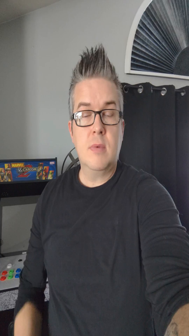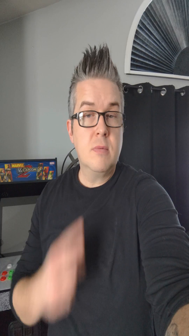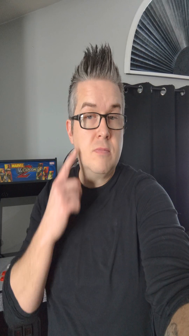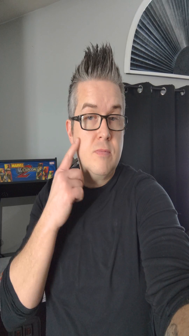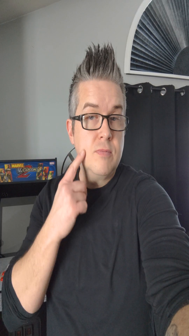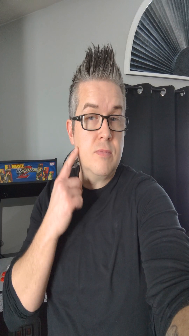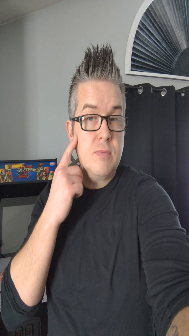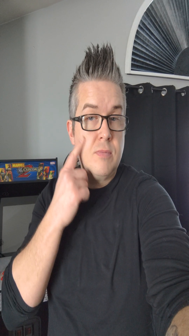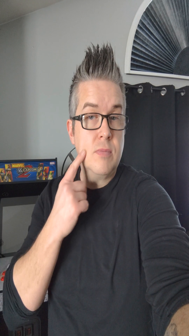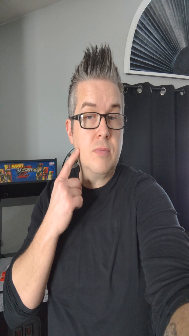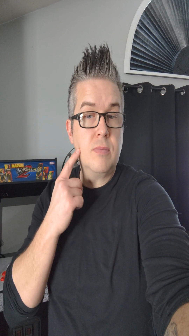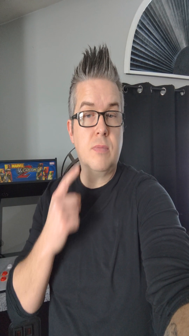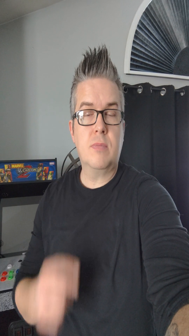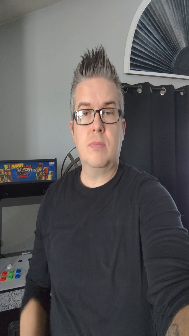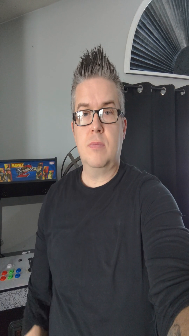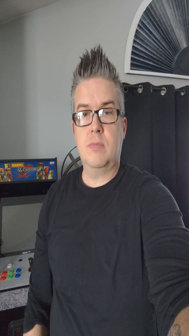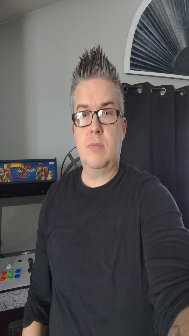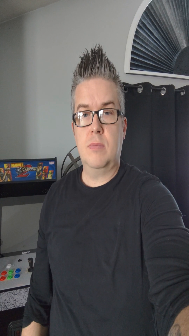cheek